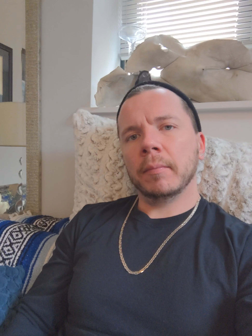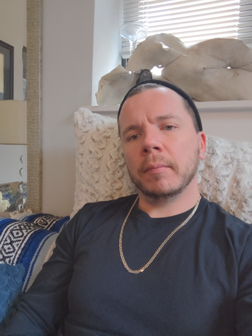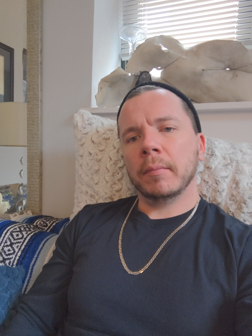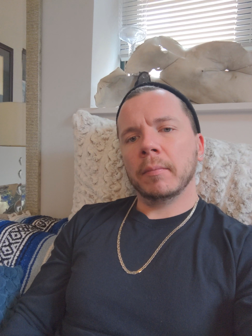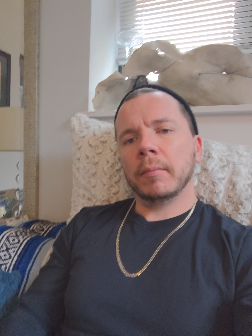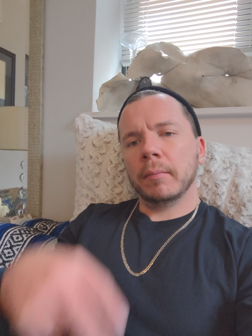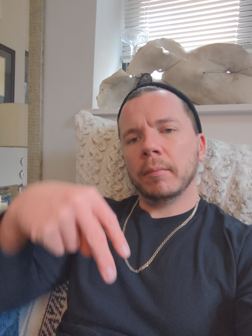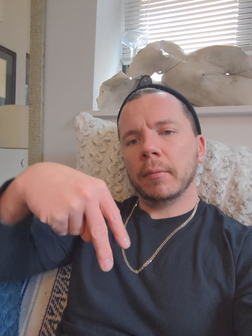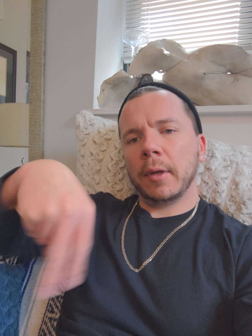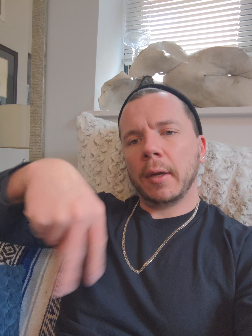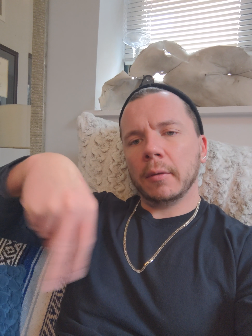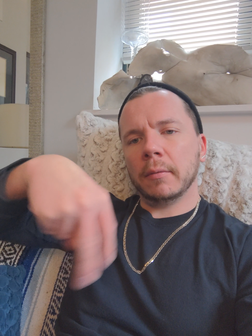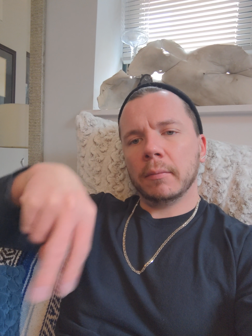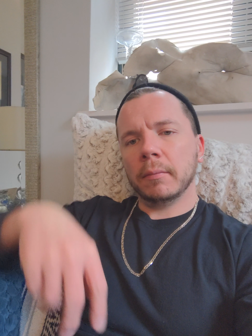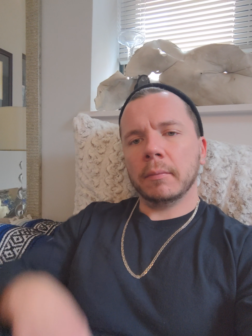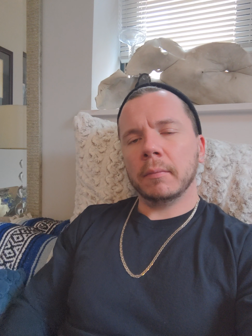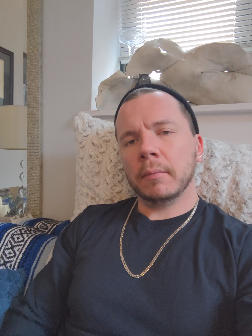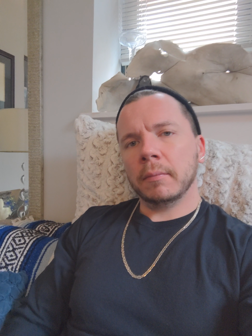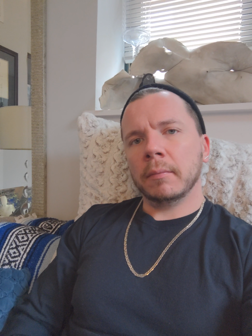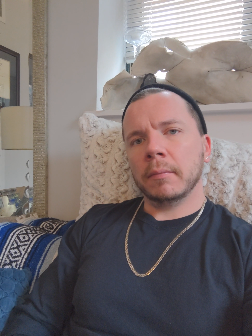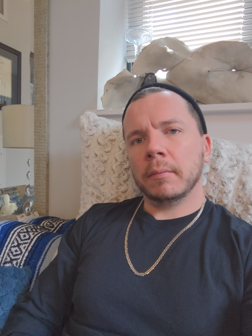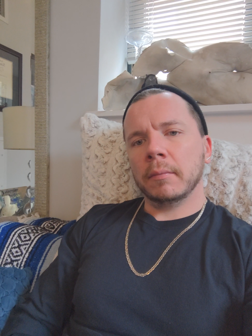dance